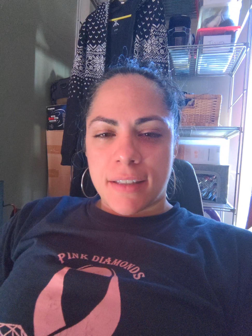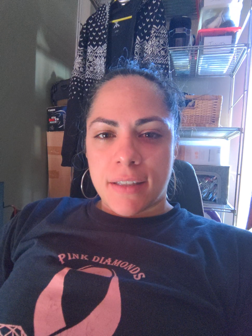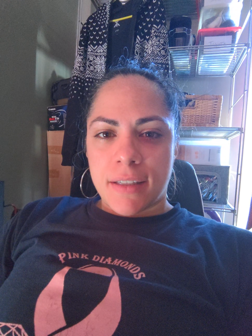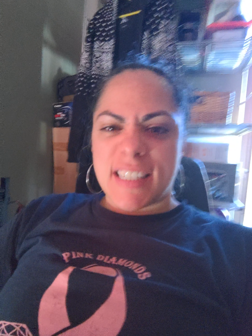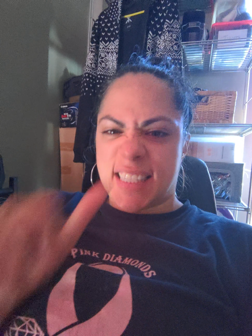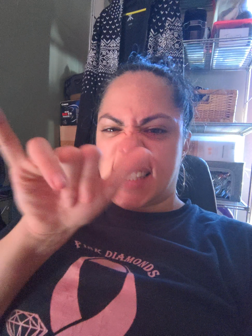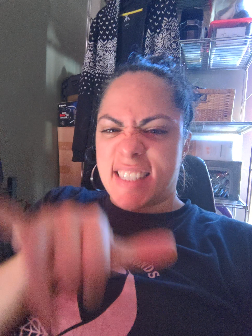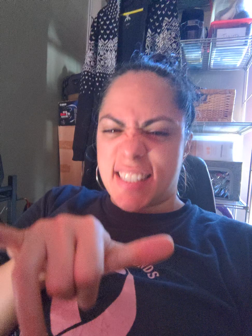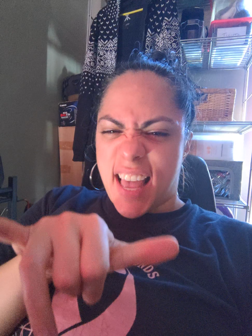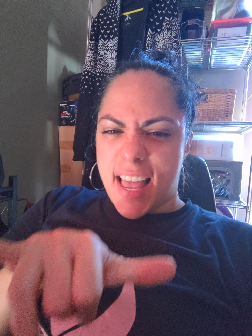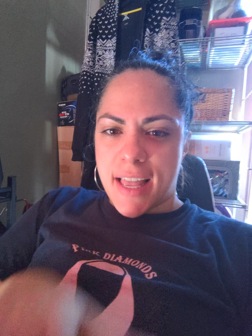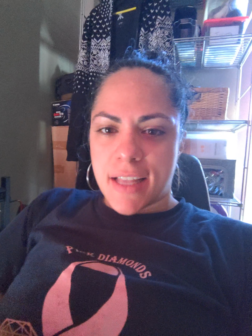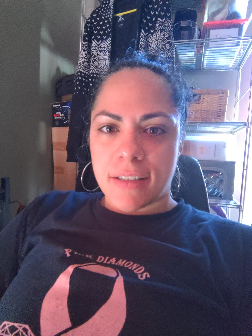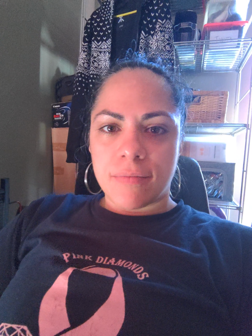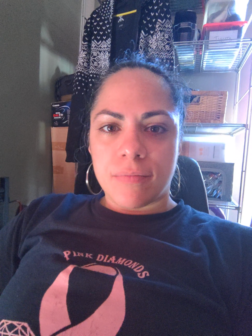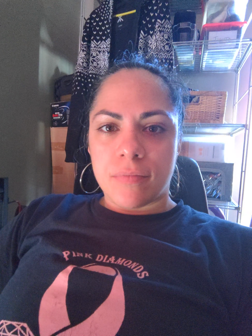stay